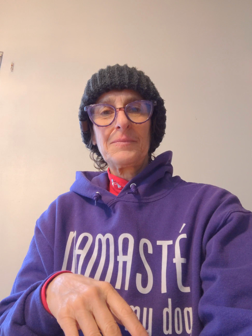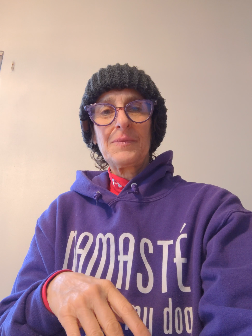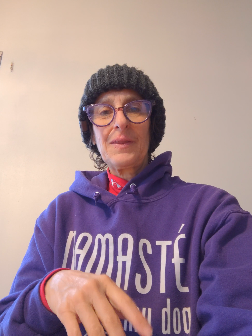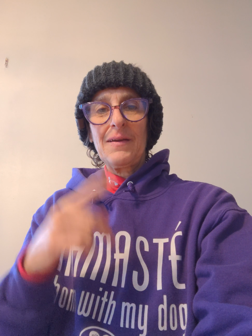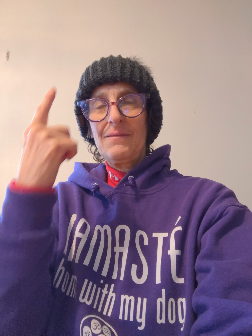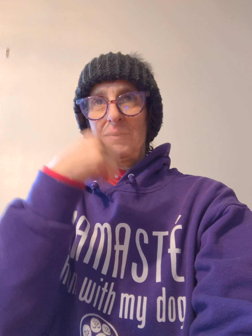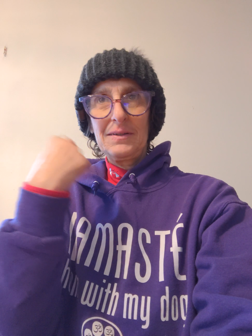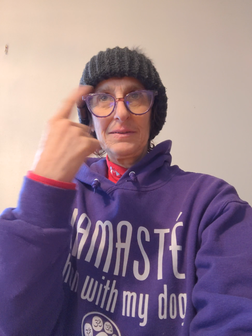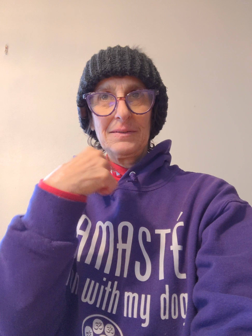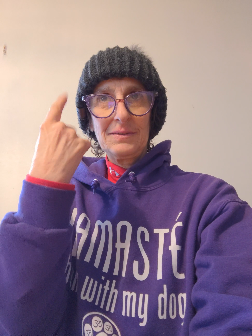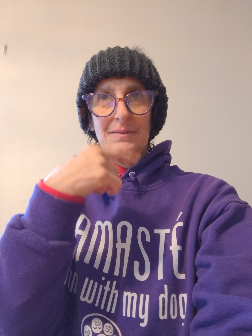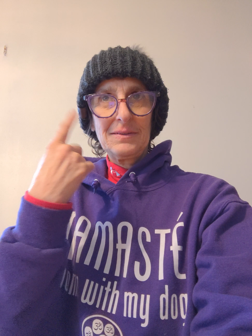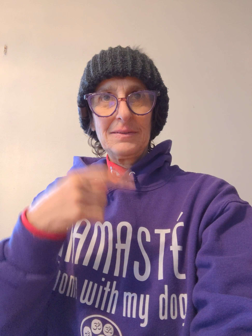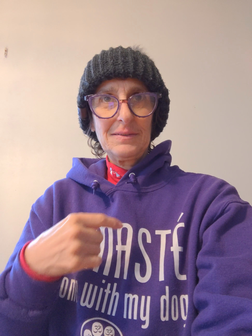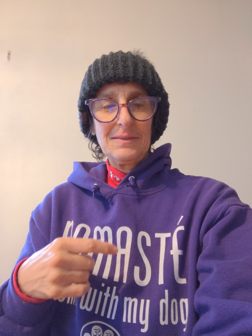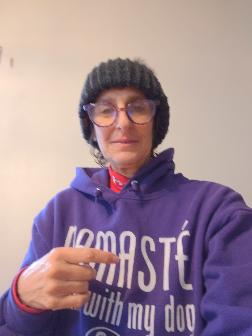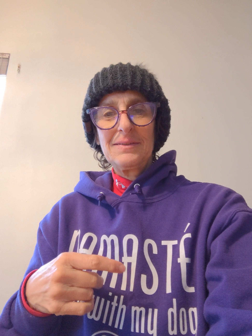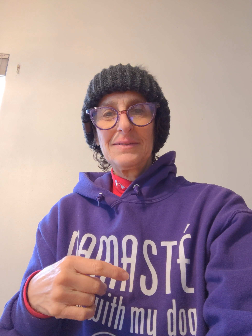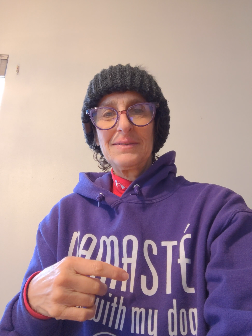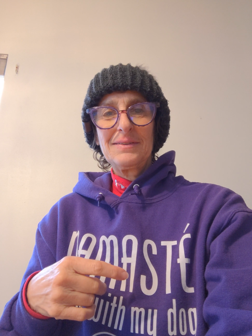face